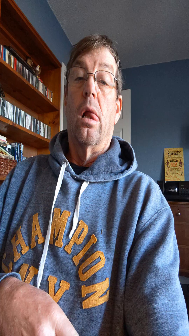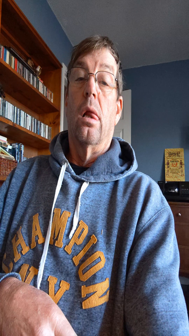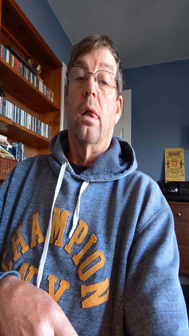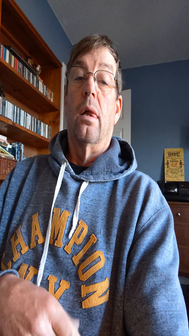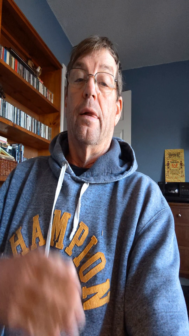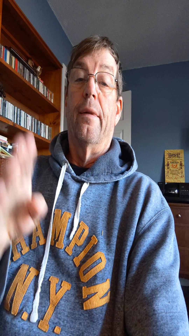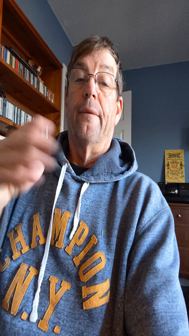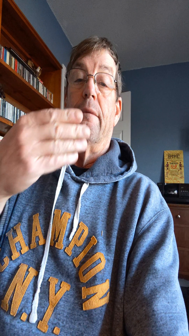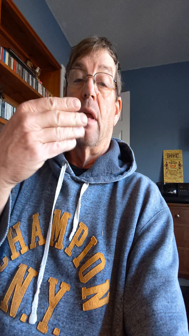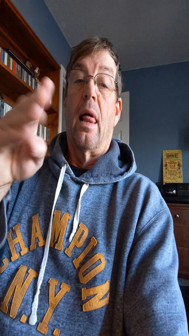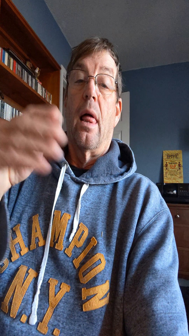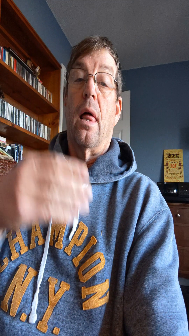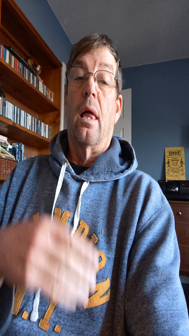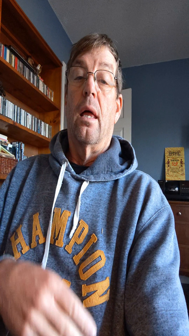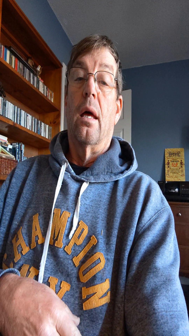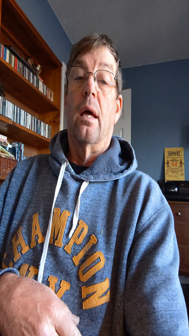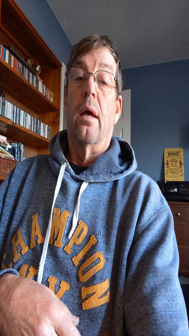flag